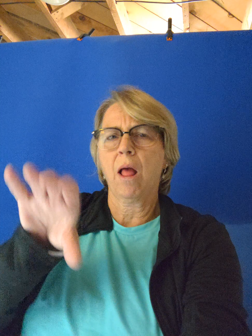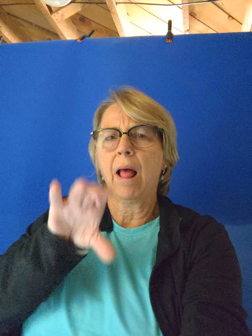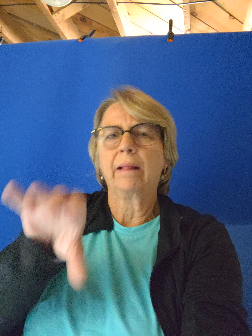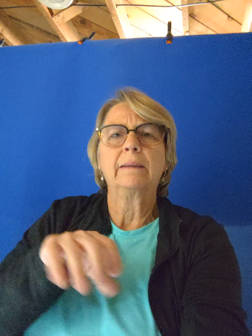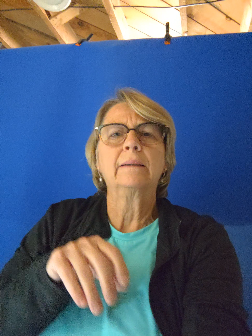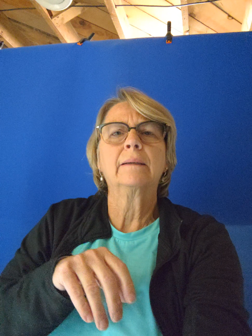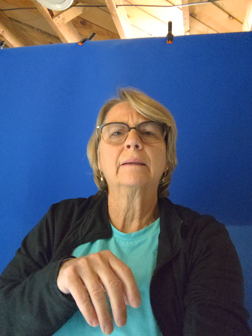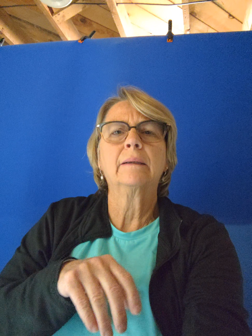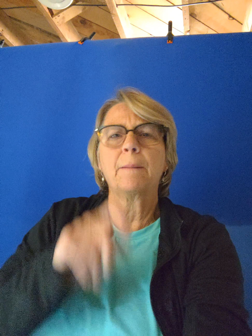chocolate